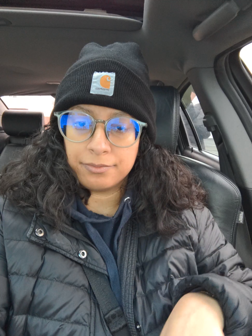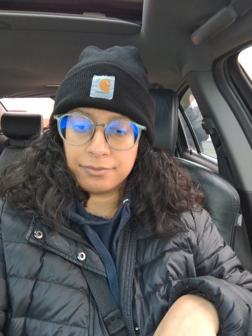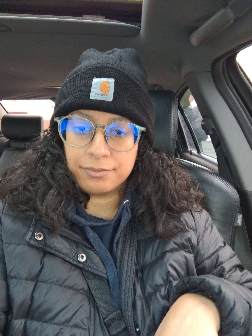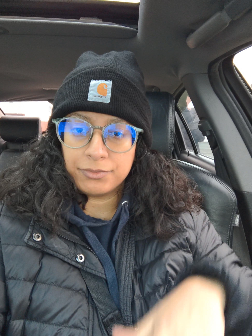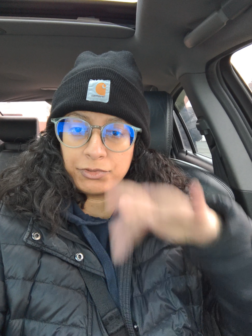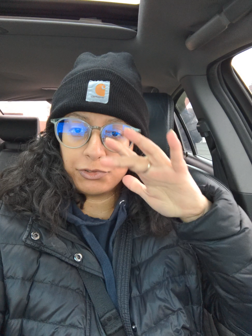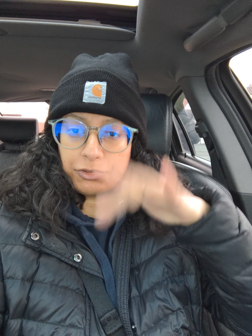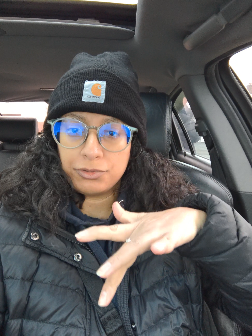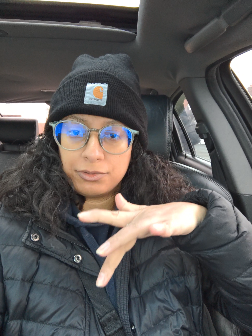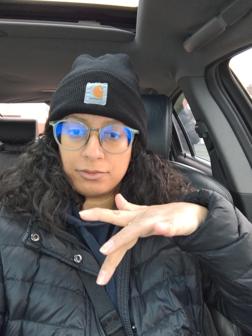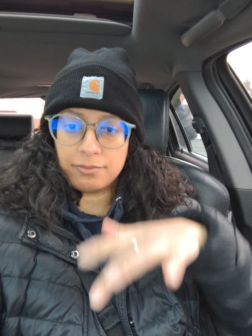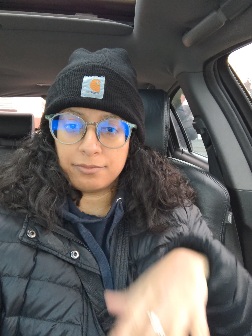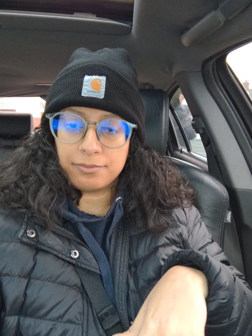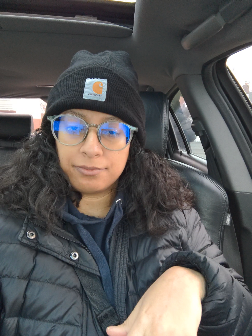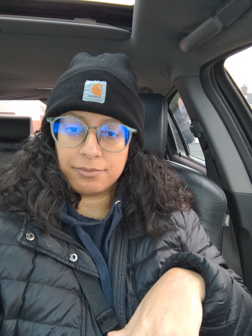touch